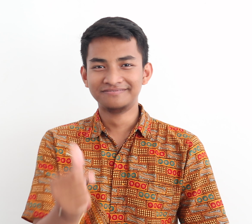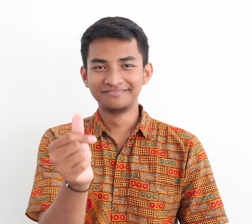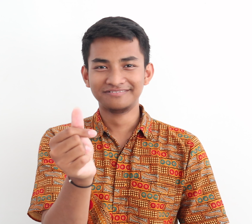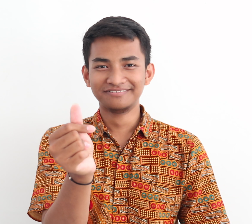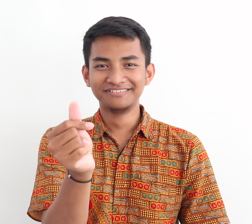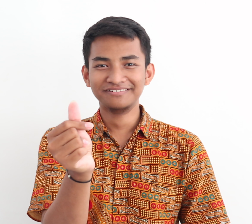R